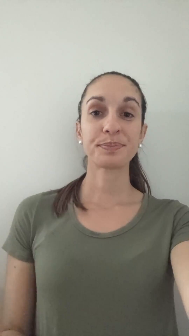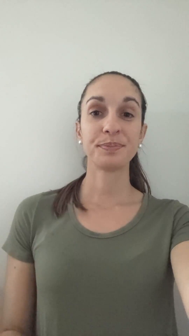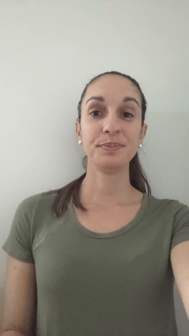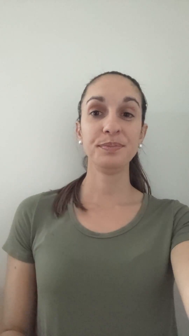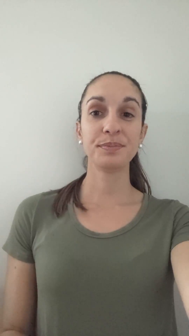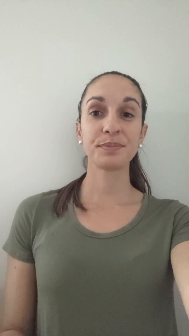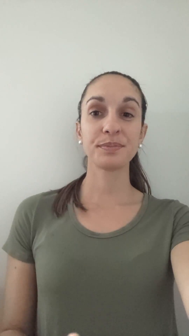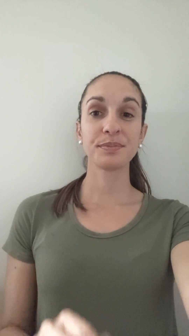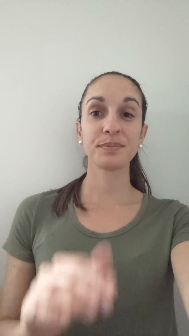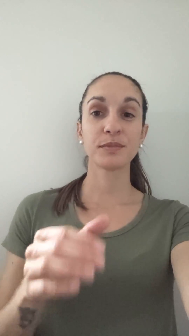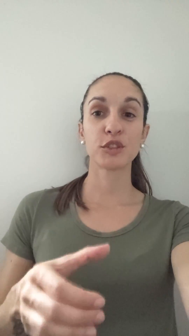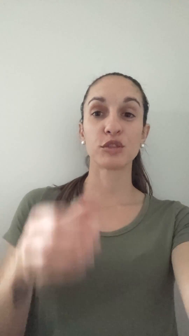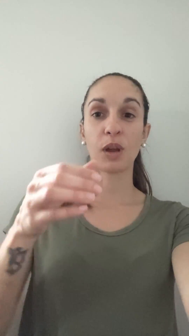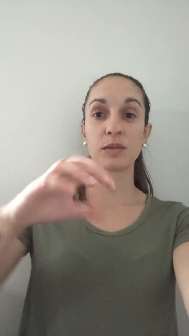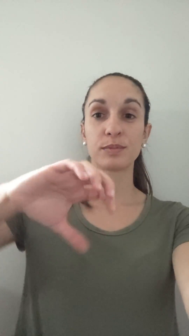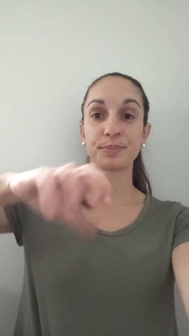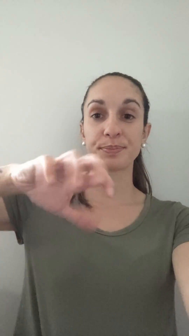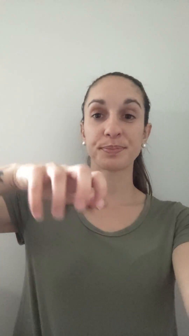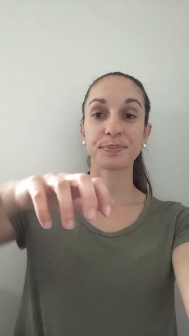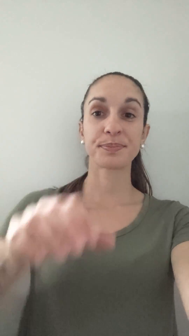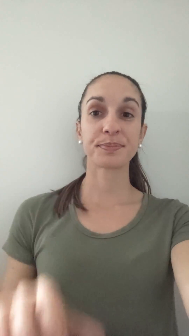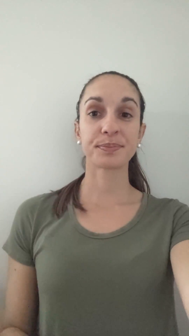jar